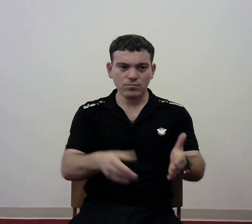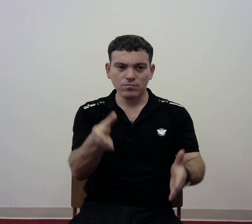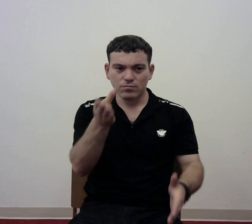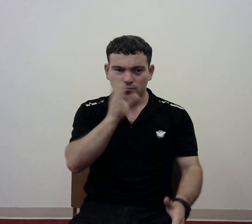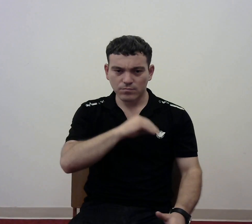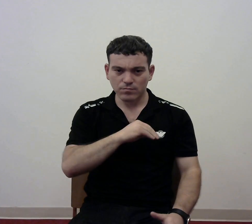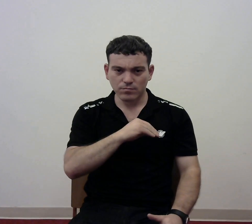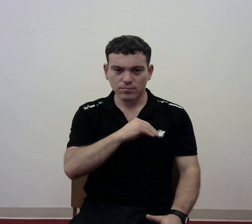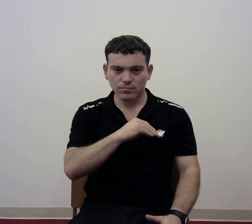bilər